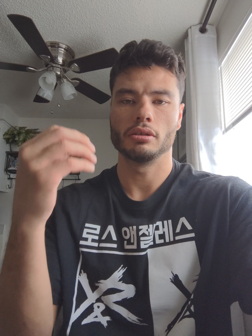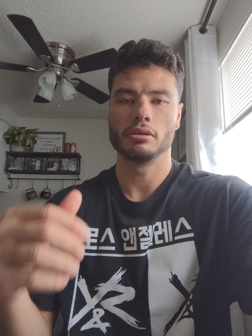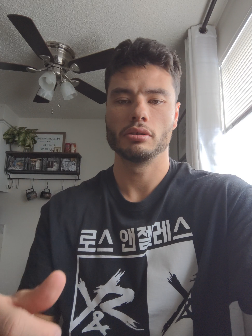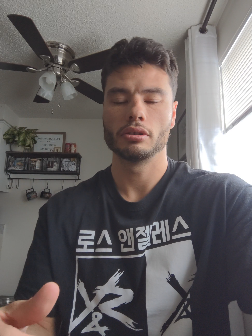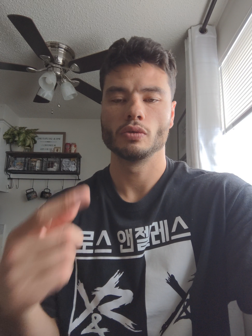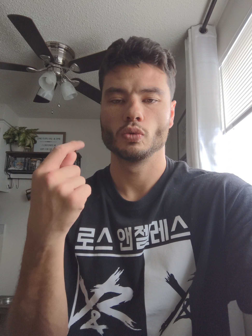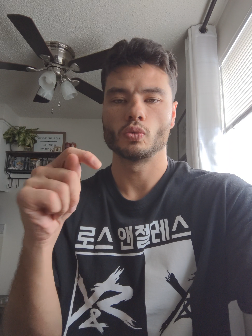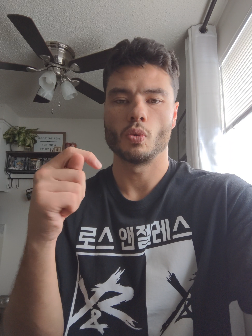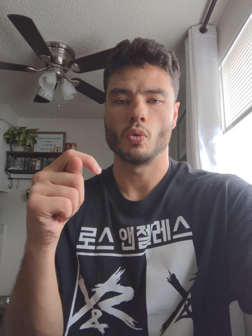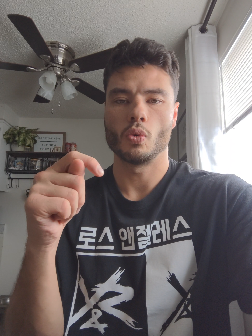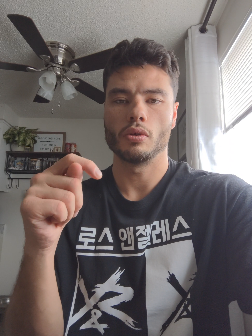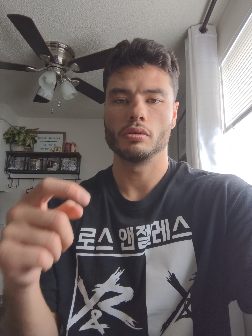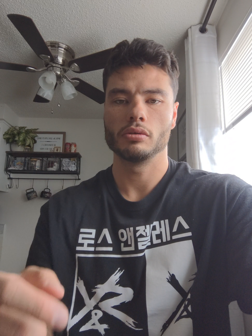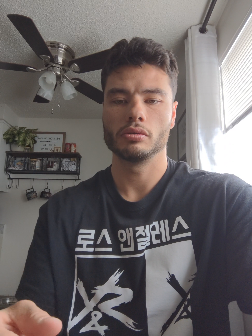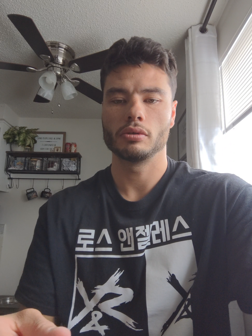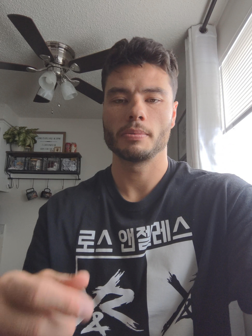toy